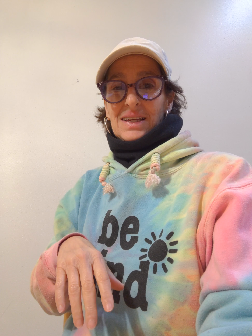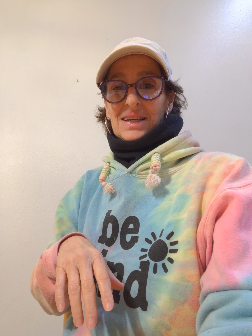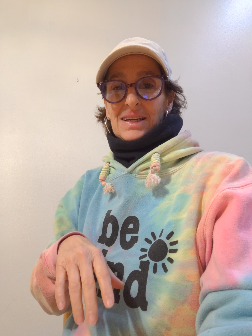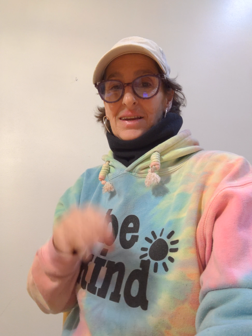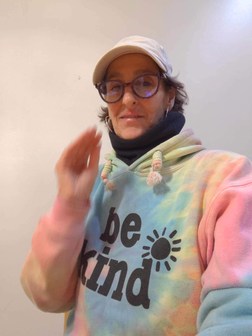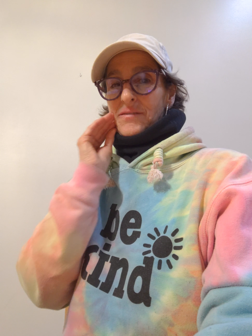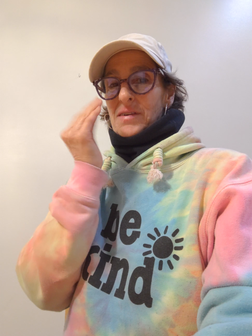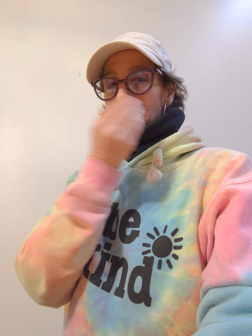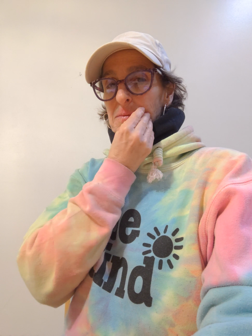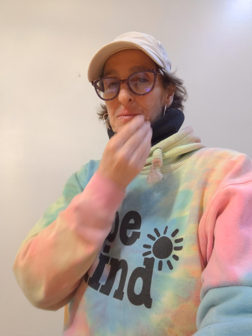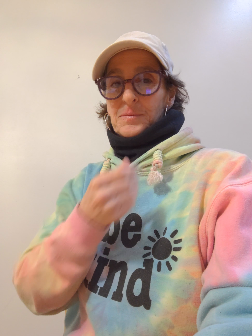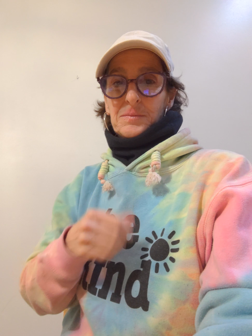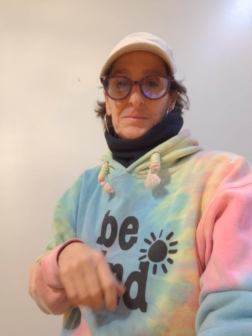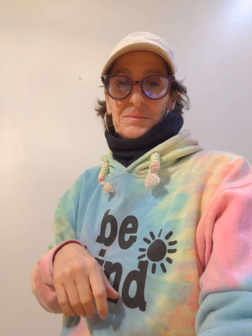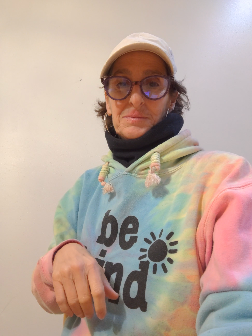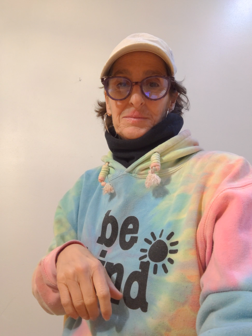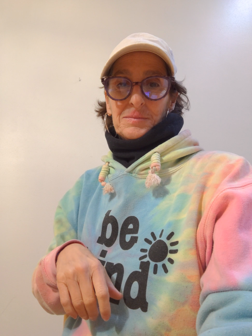flower